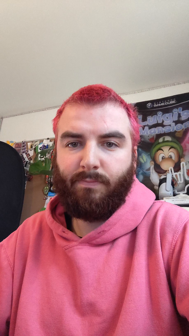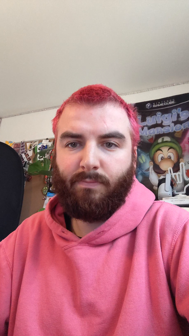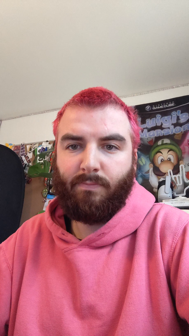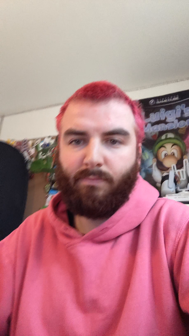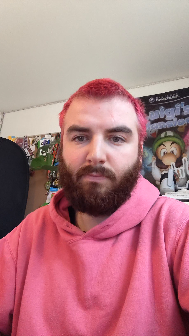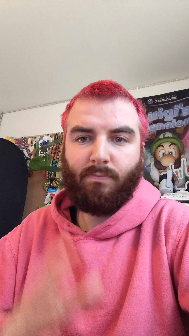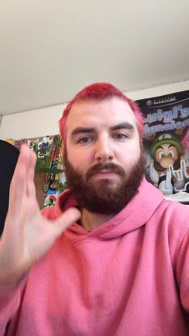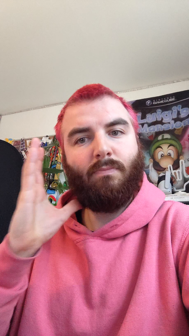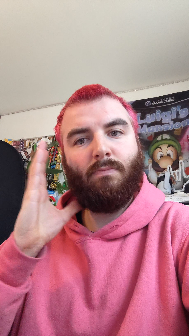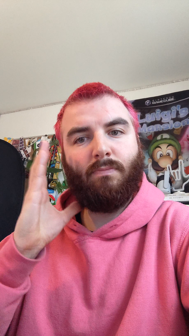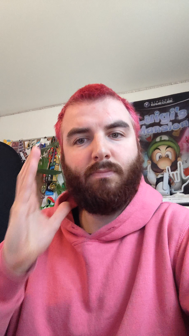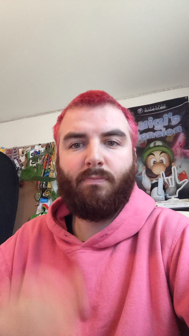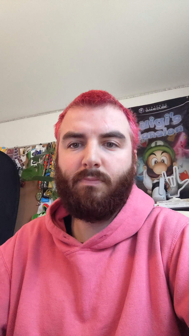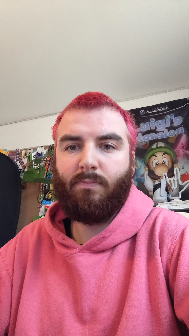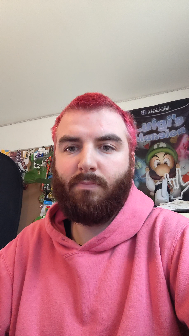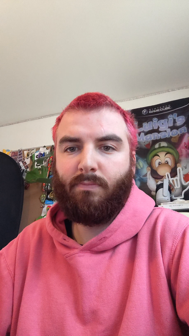pillow